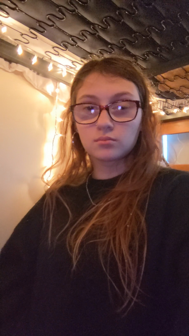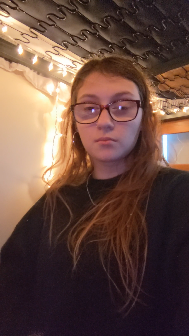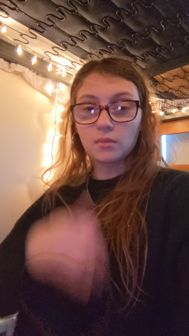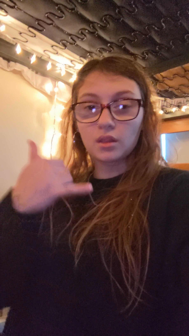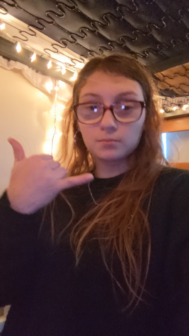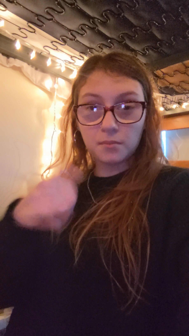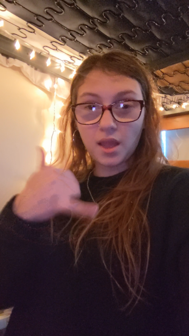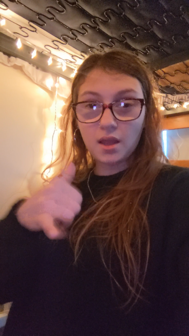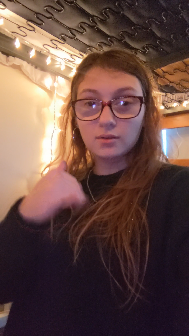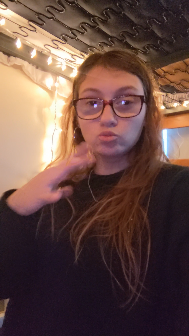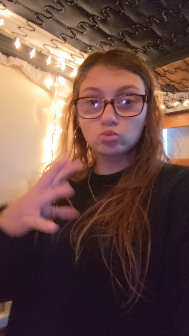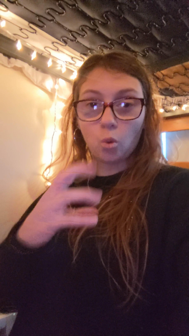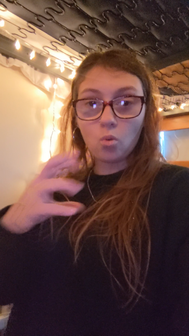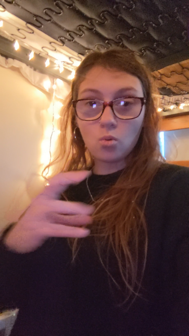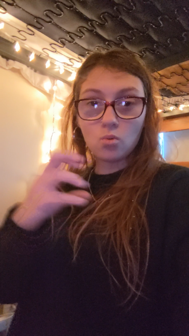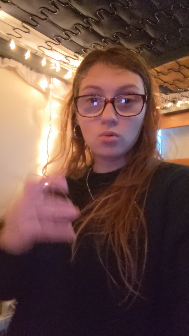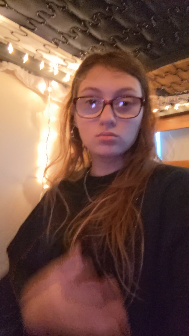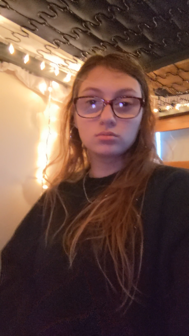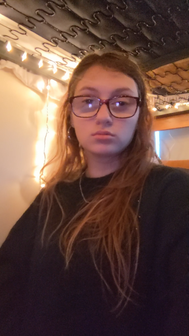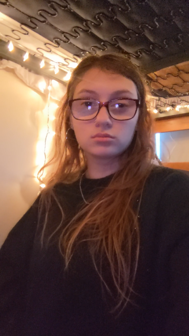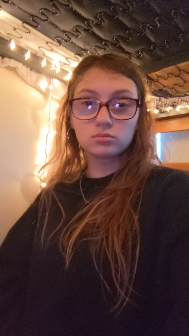play dough